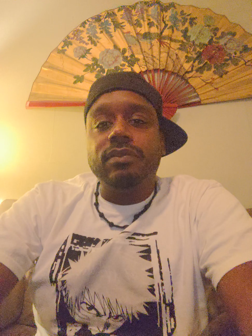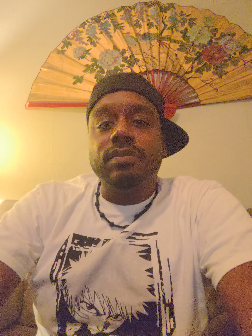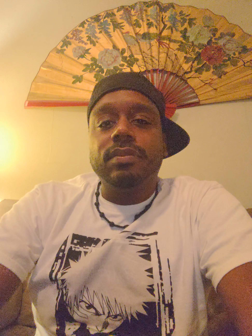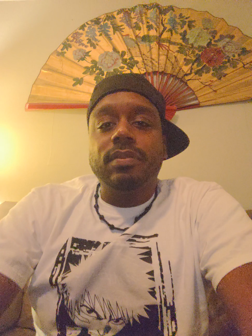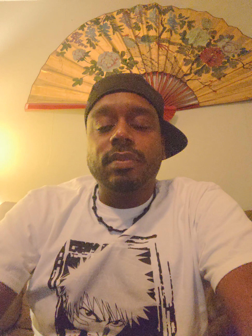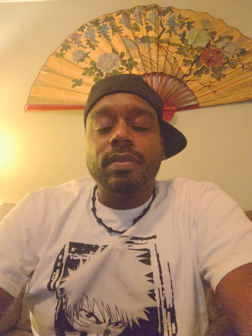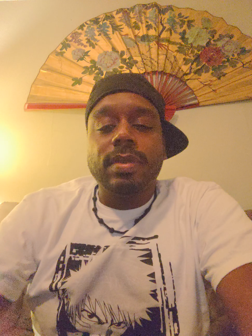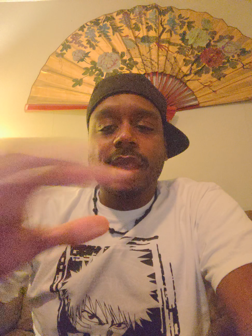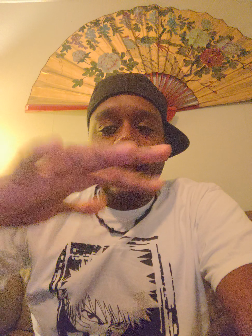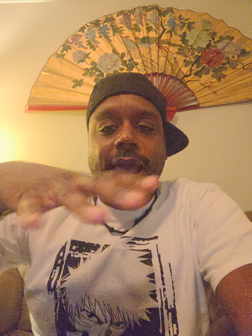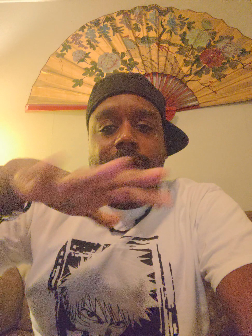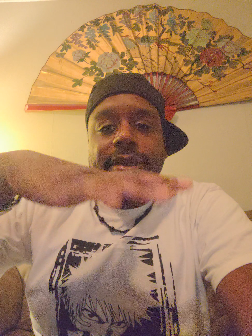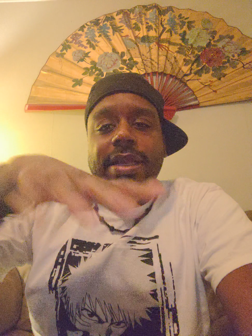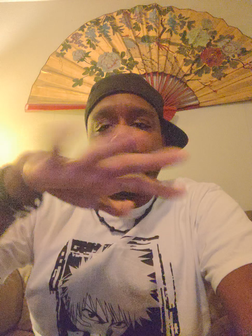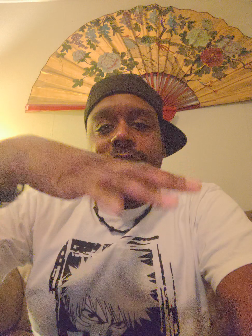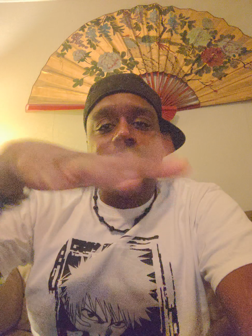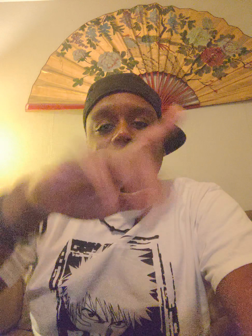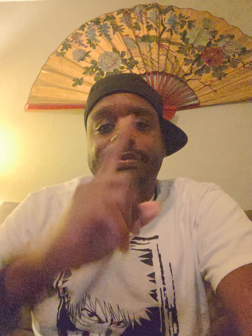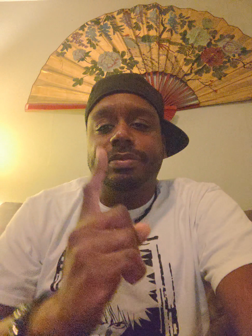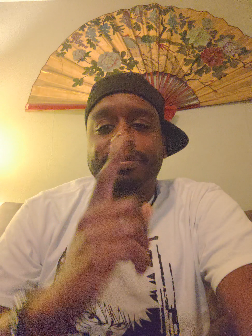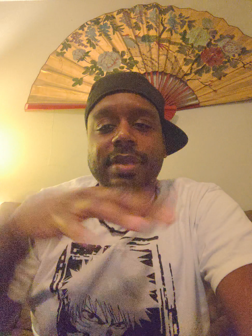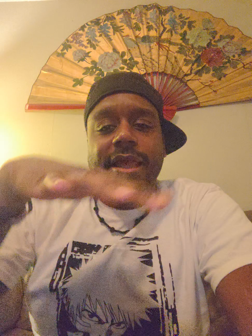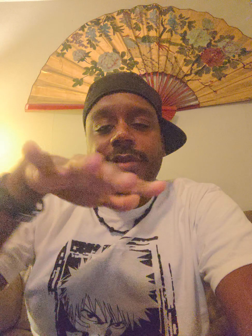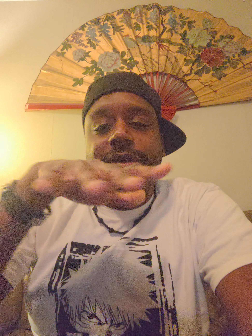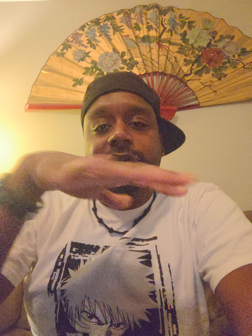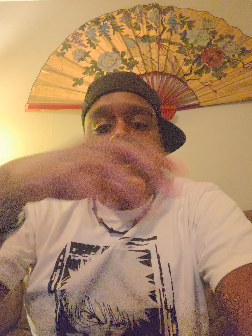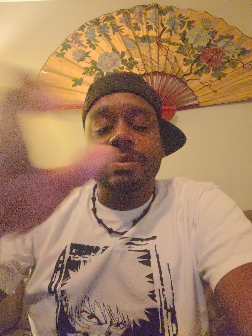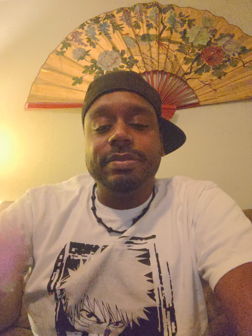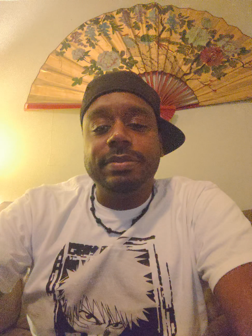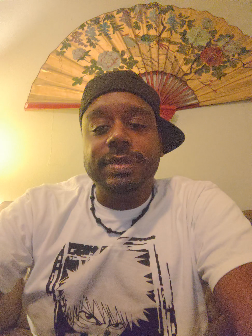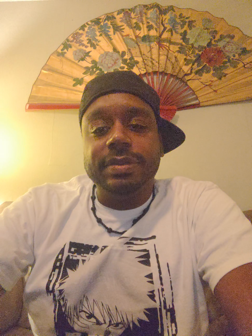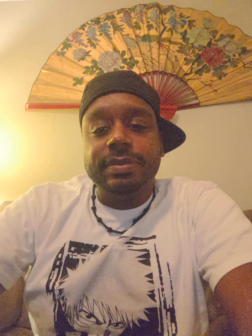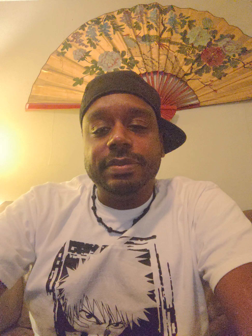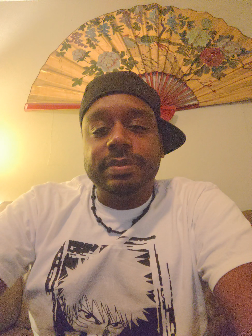helicopter